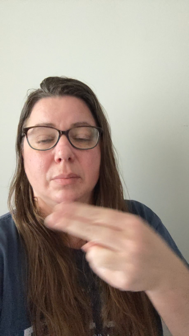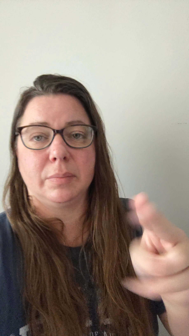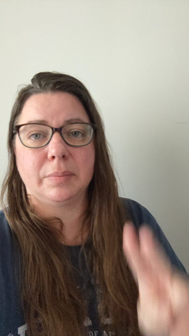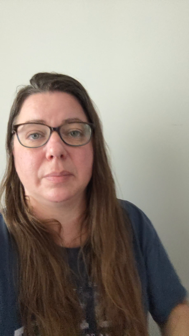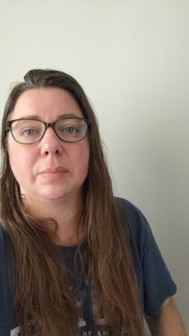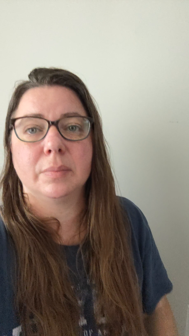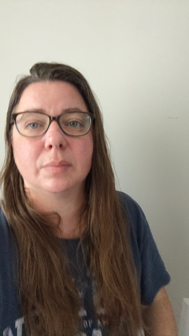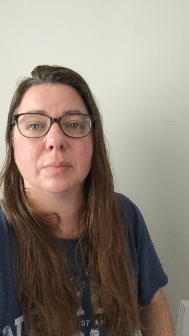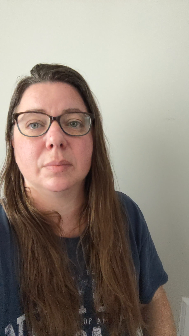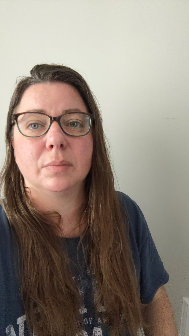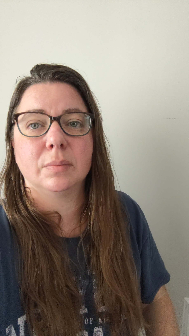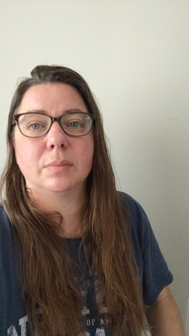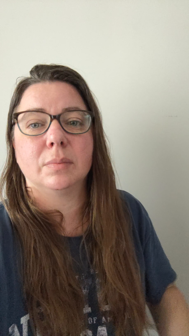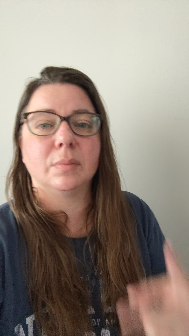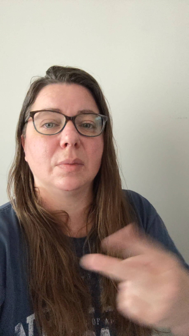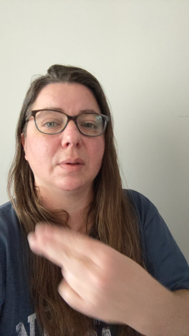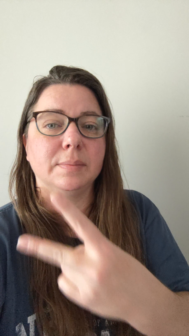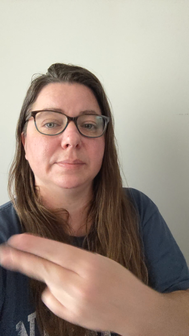sheep